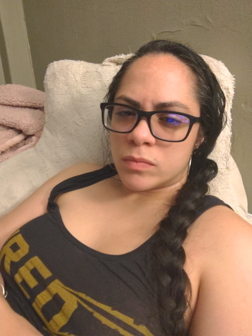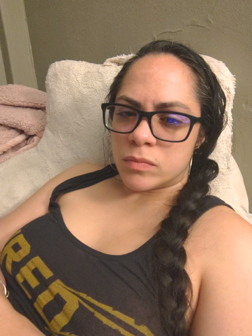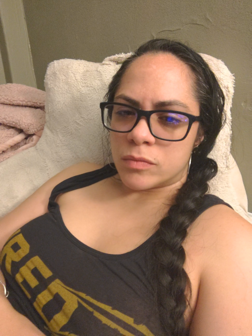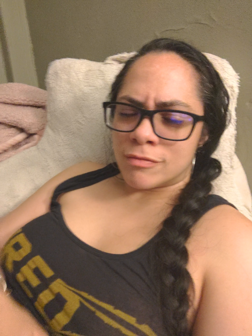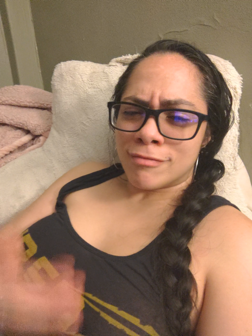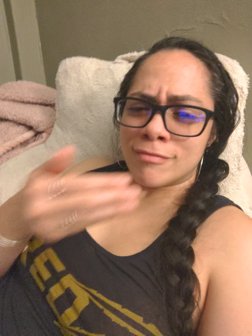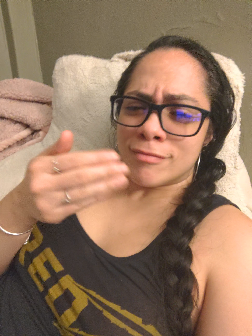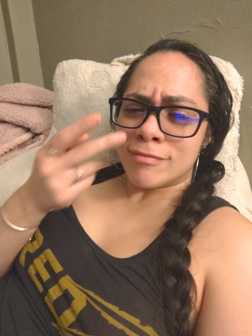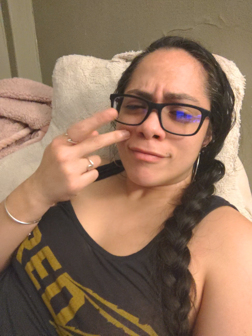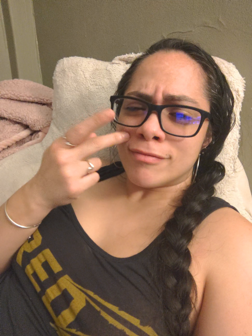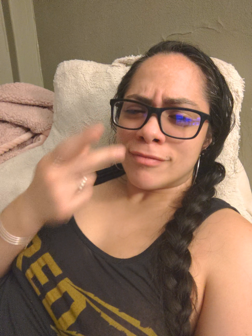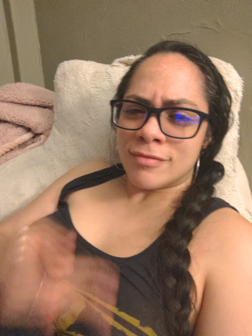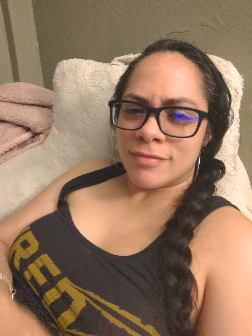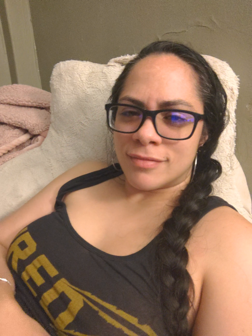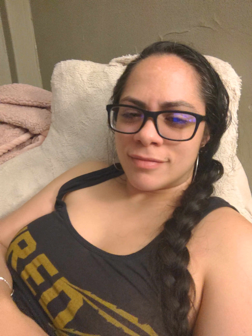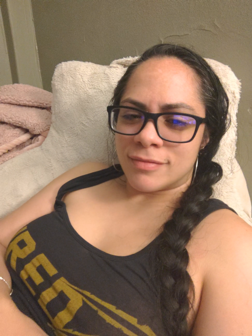kitty